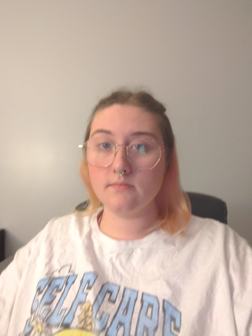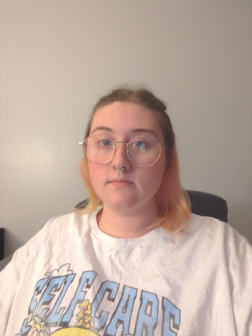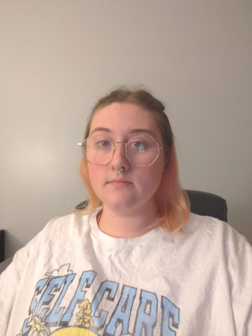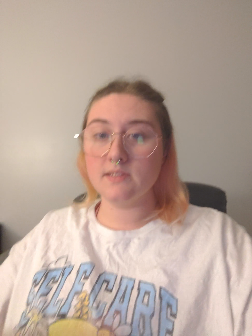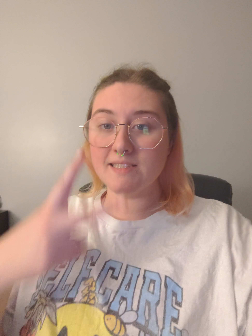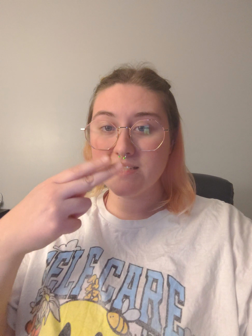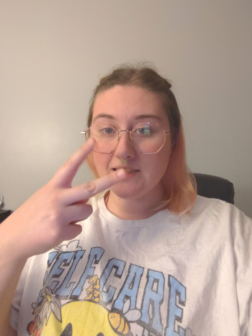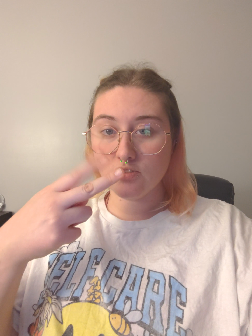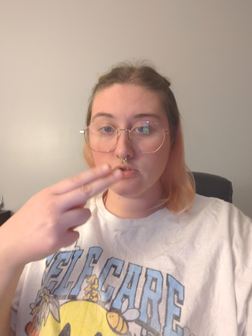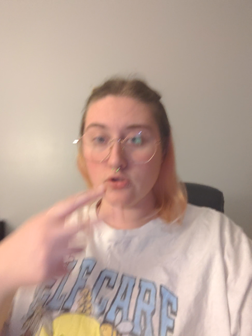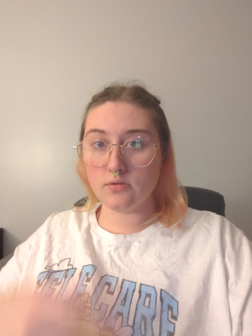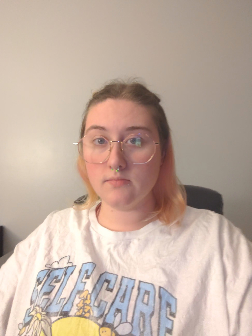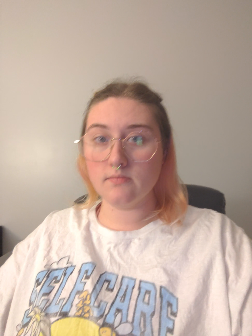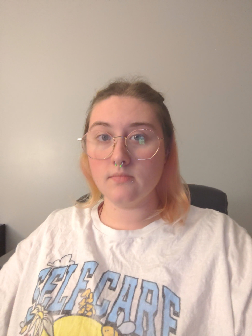scissors